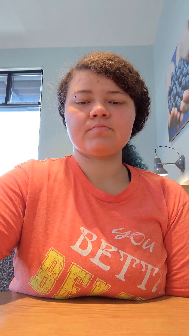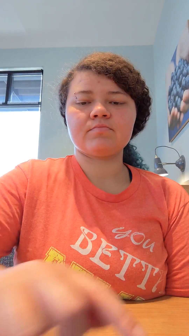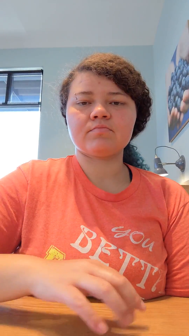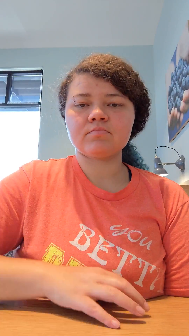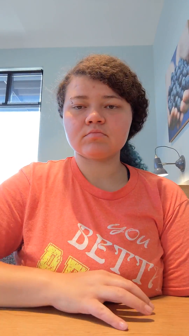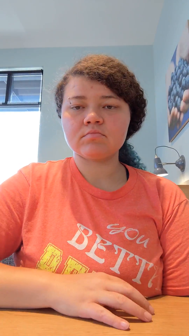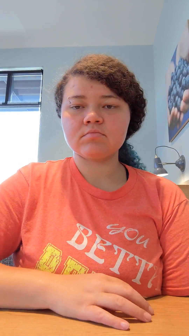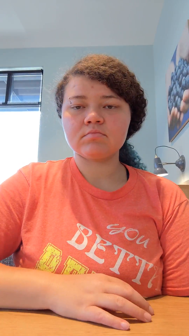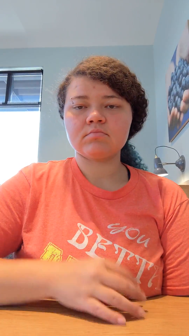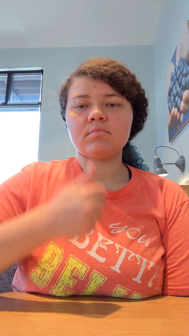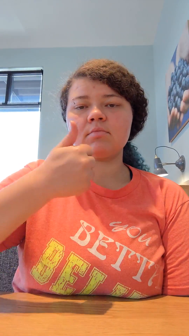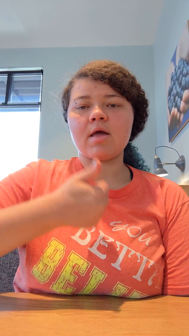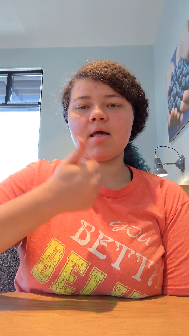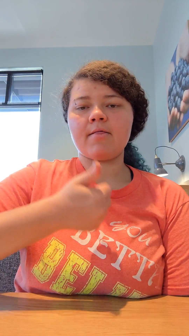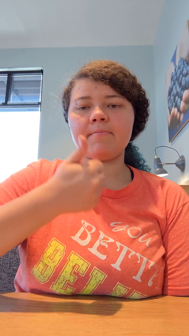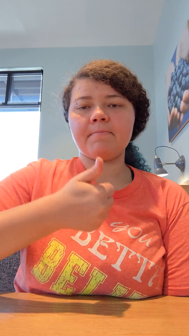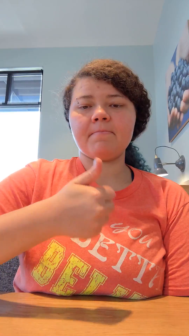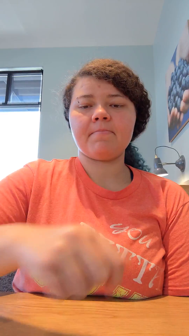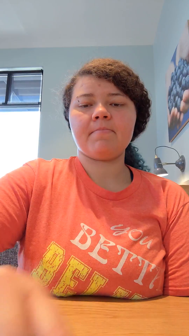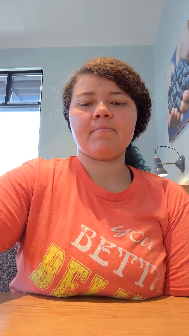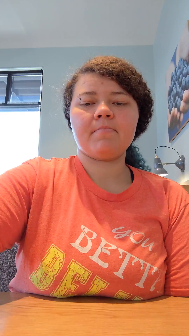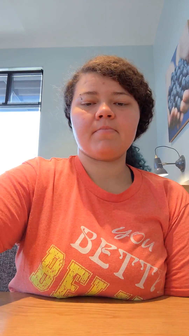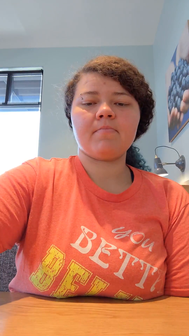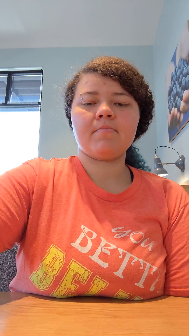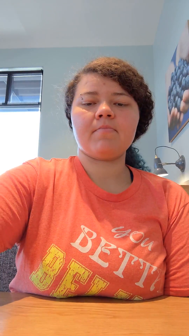help